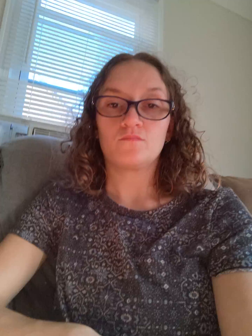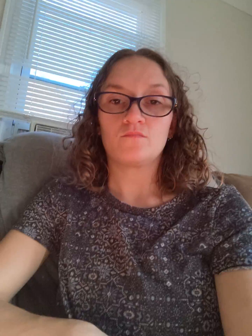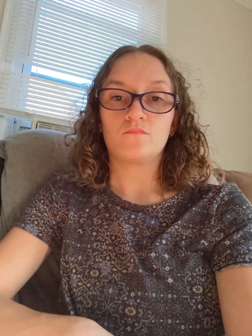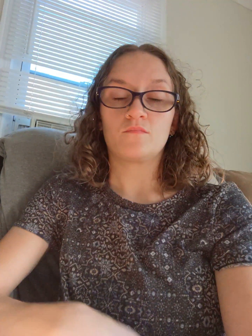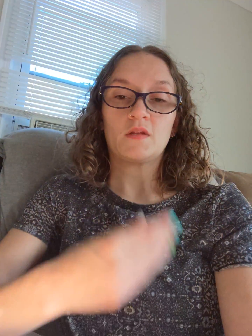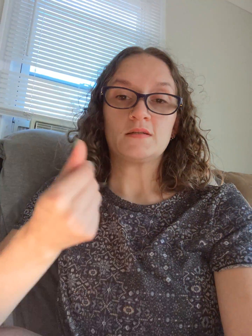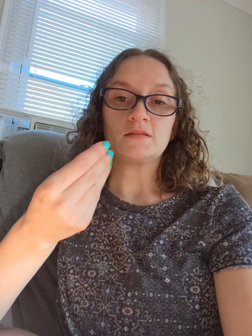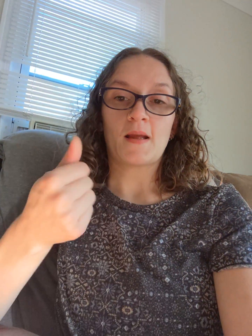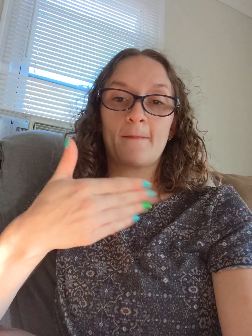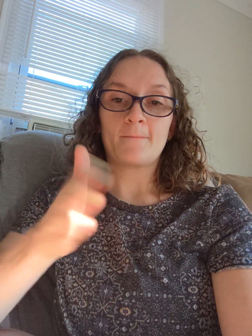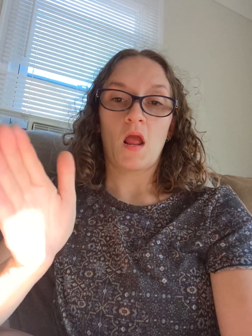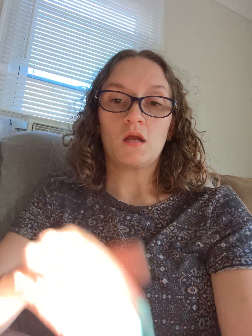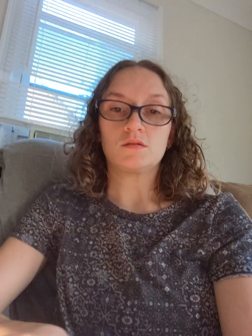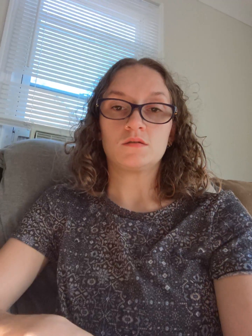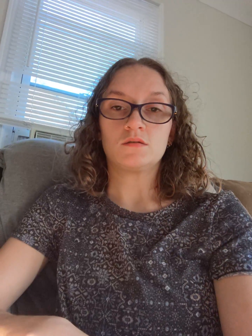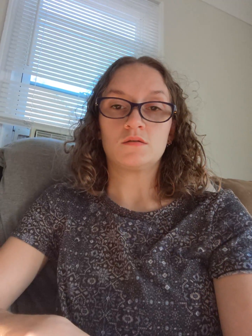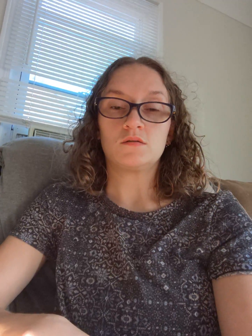sandbox